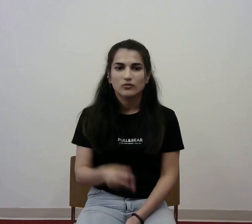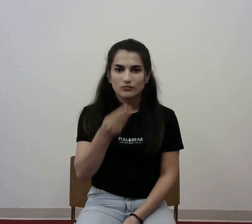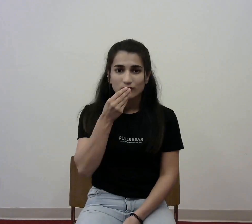yemək